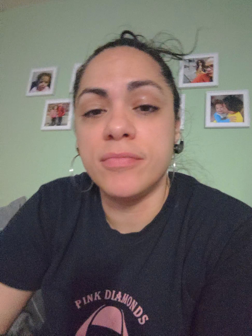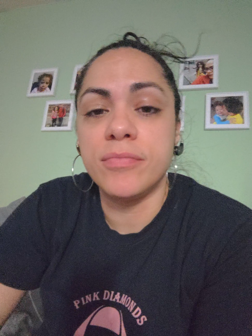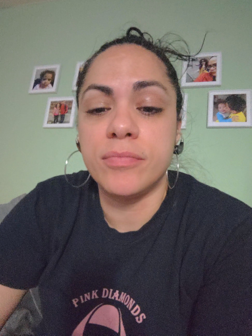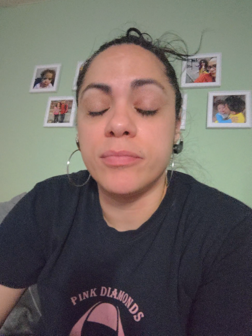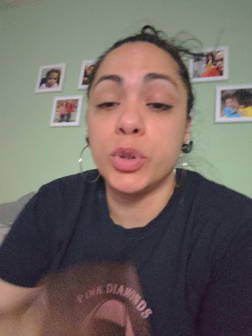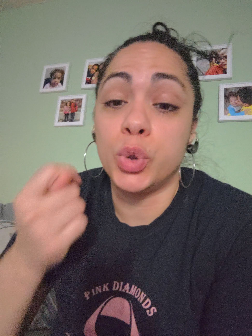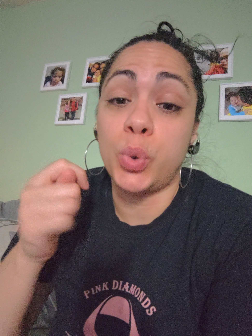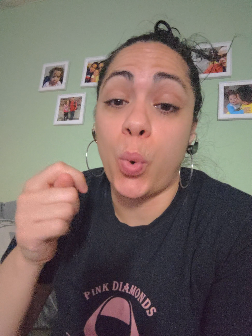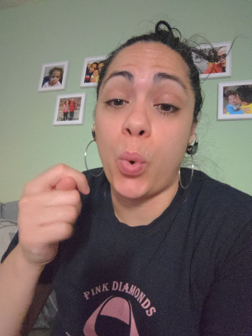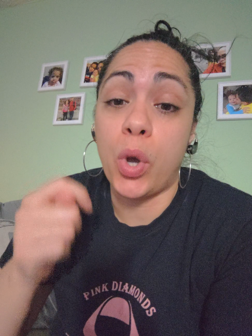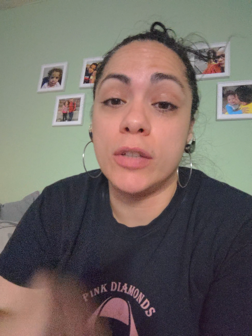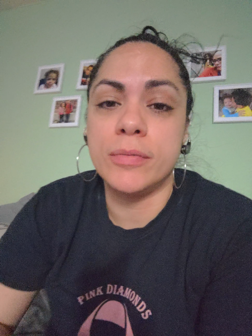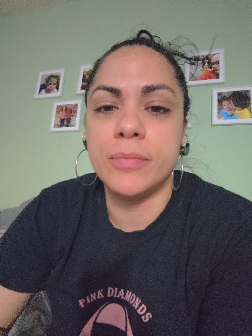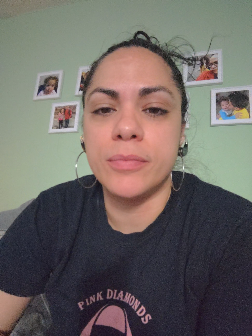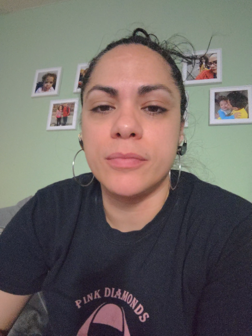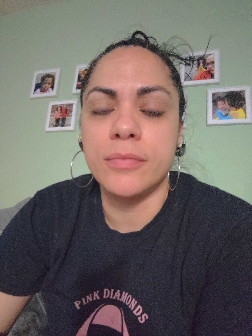toy